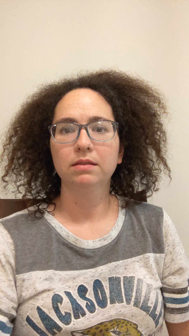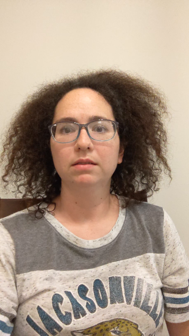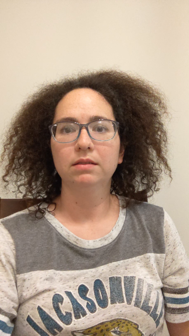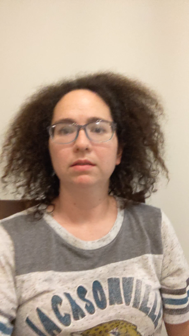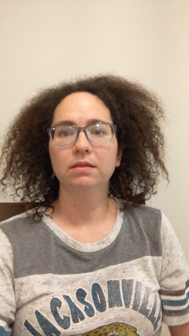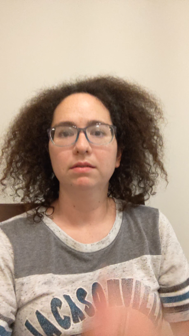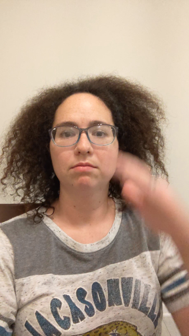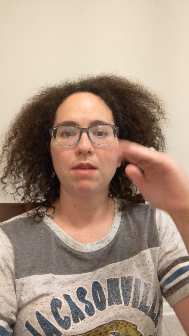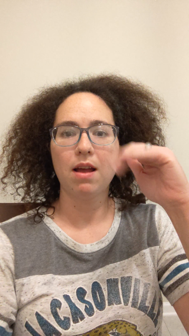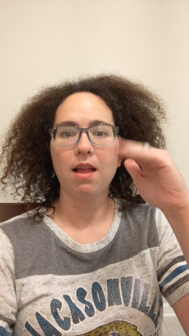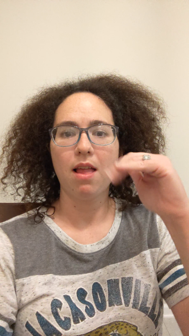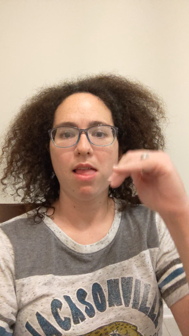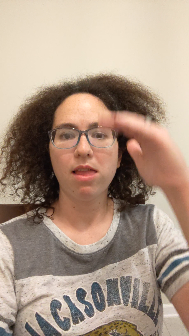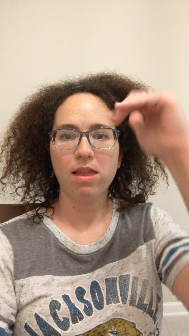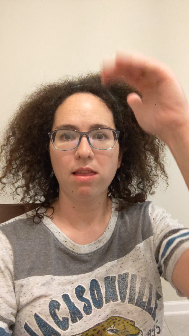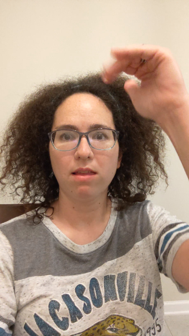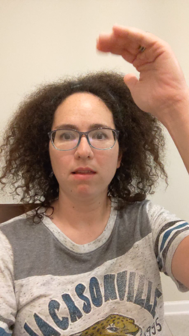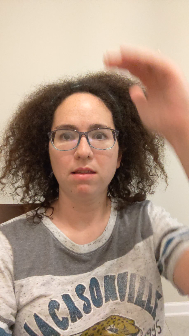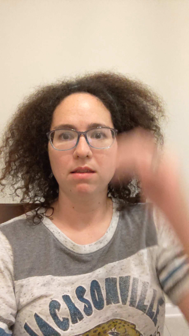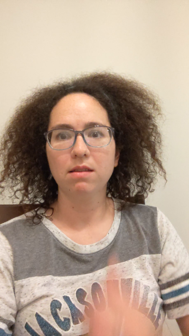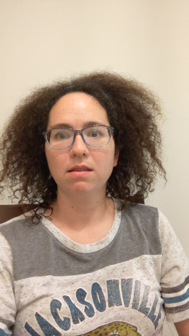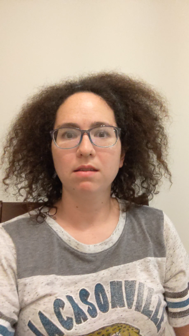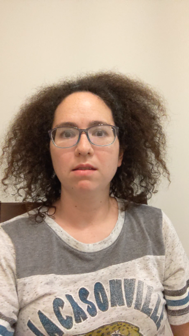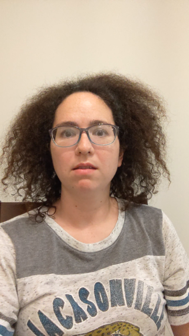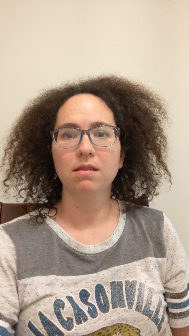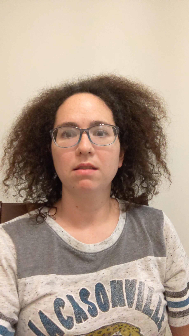build